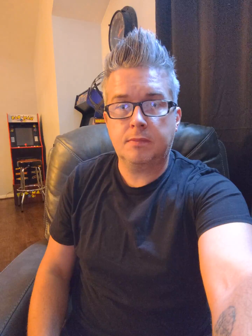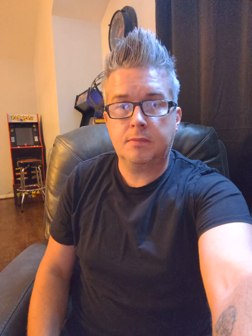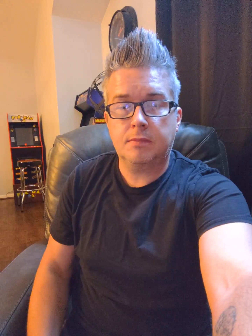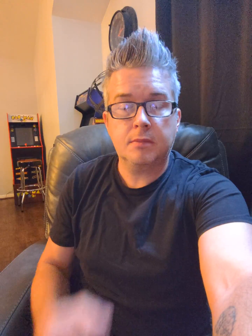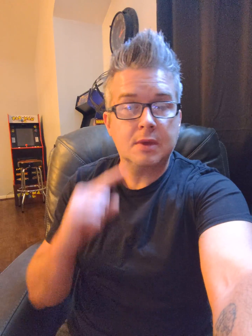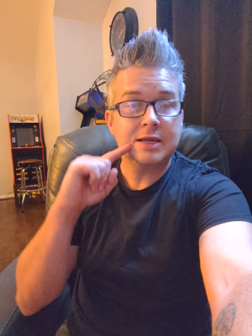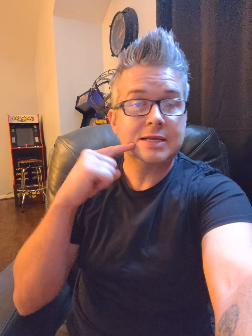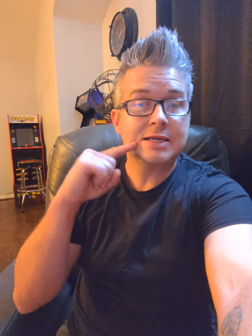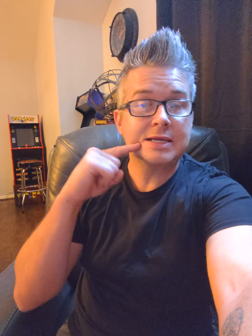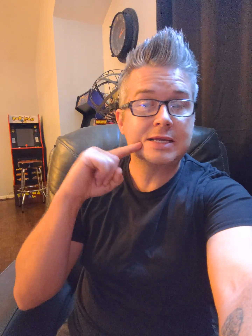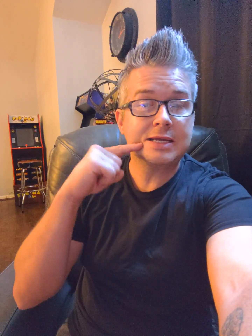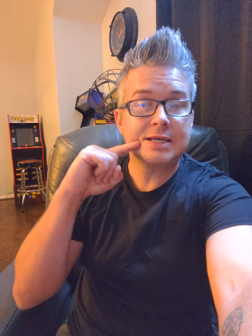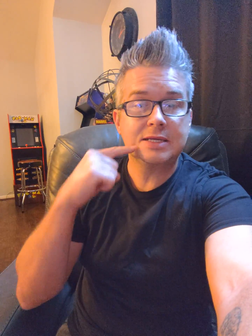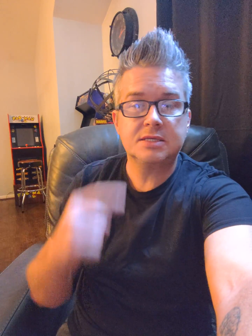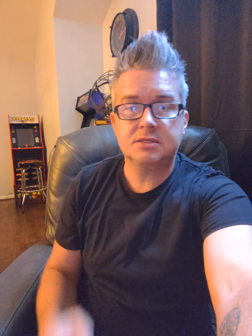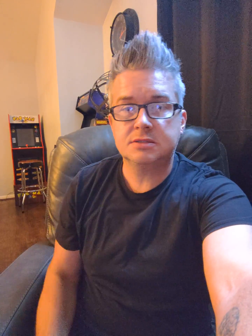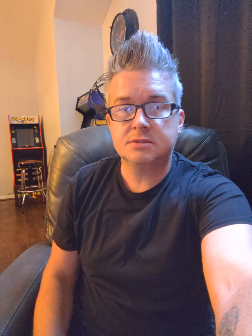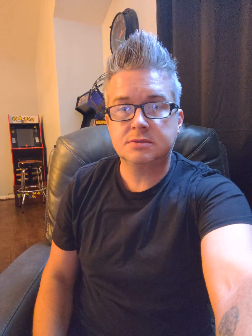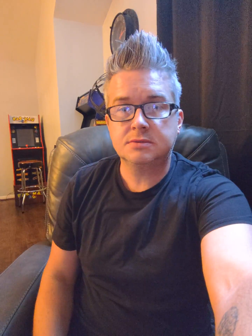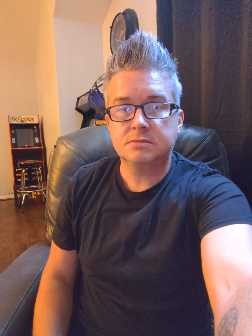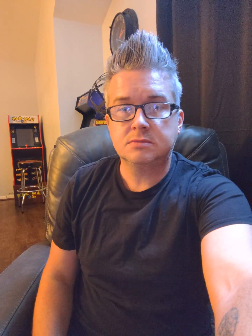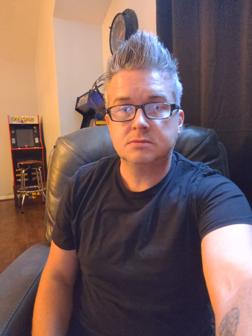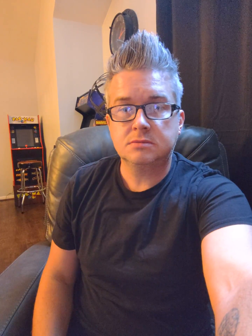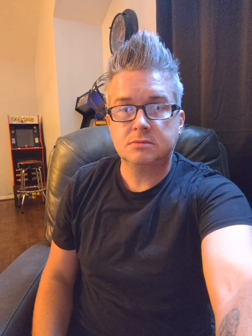candy